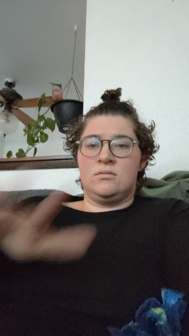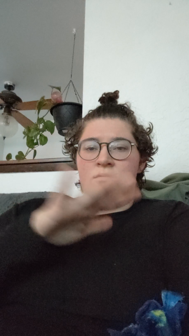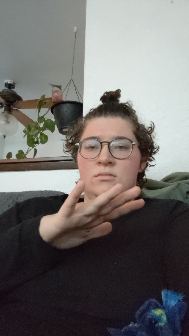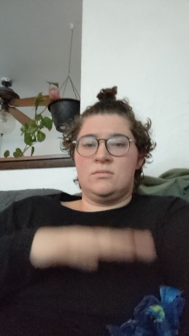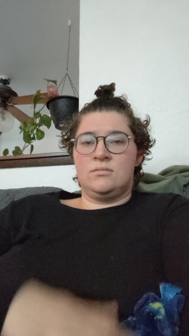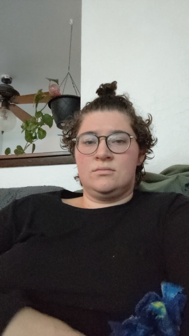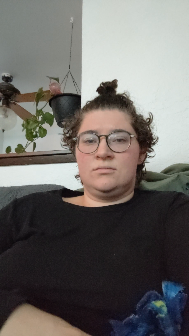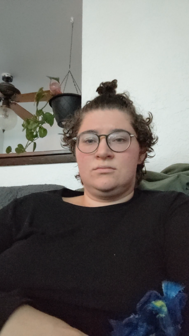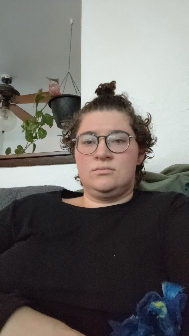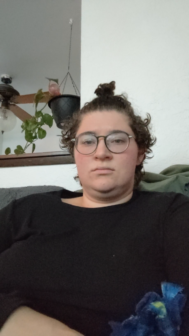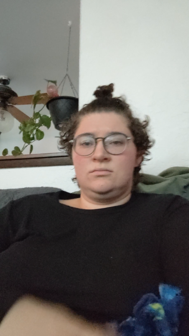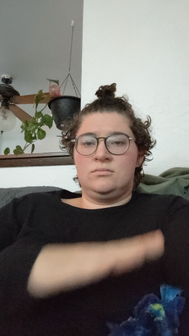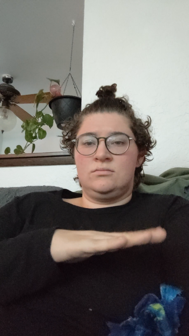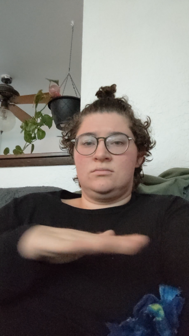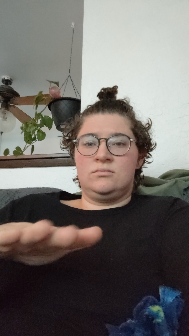nice